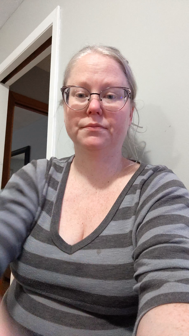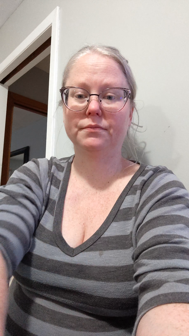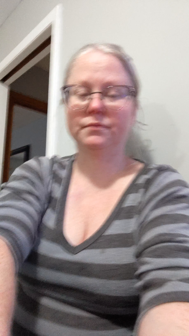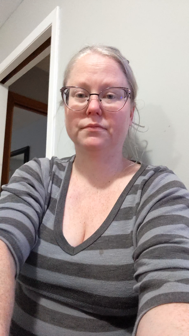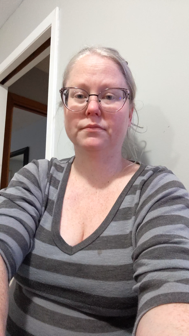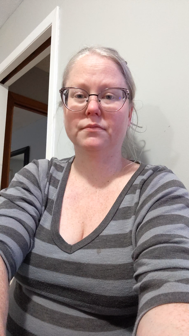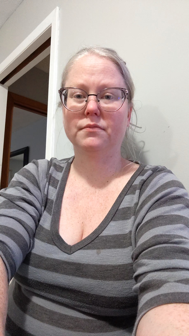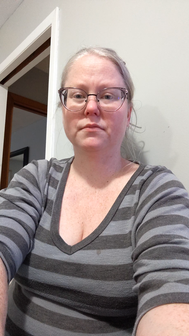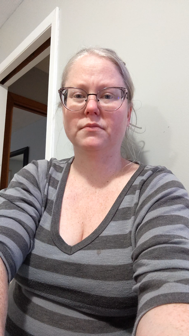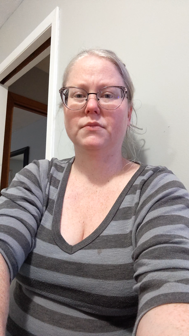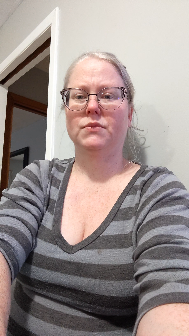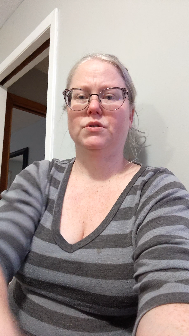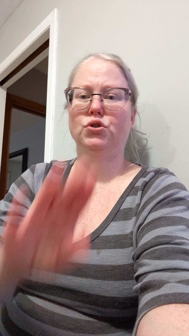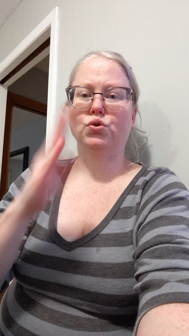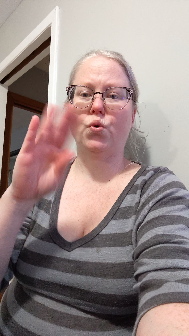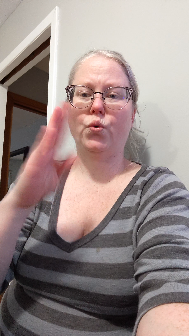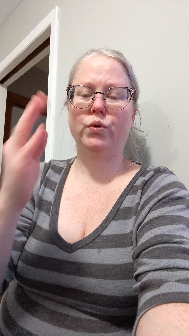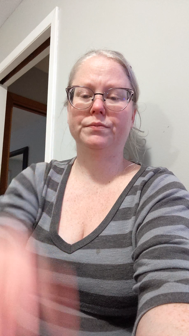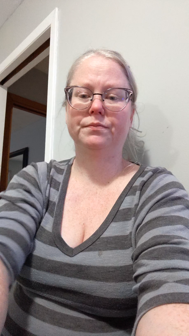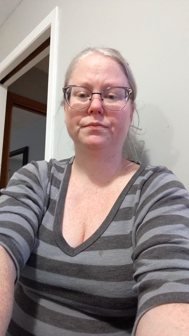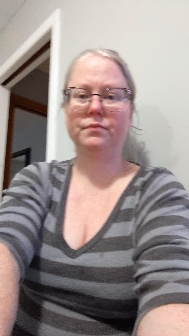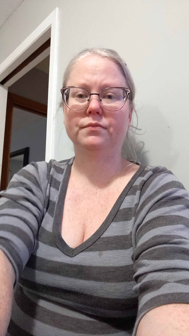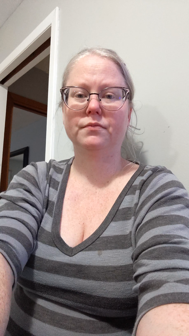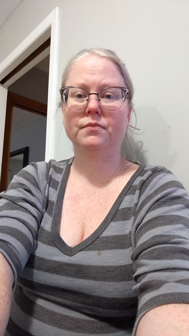door